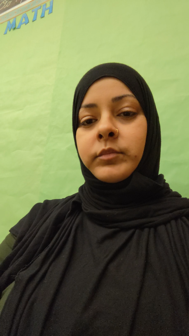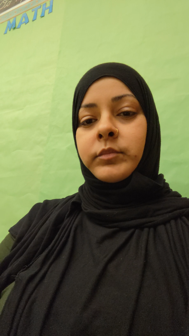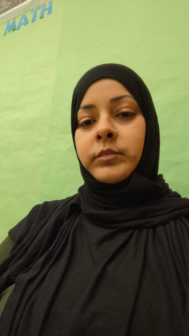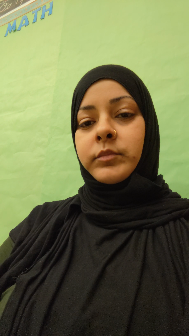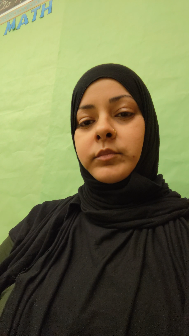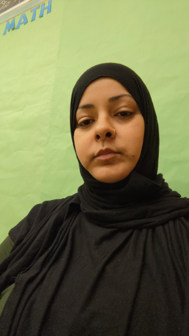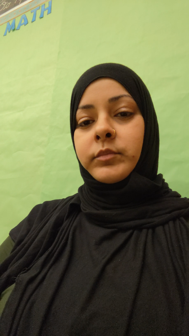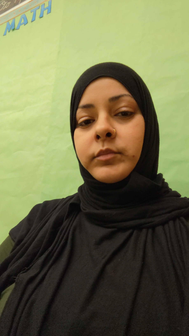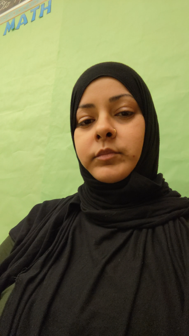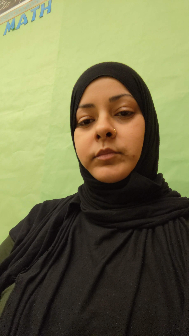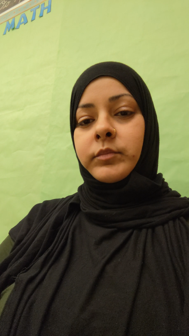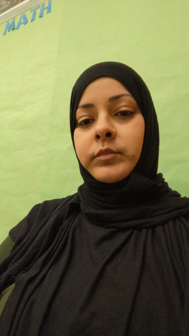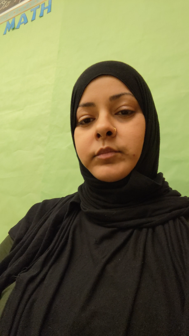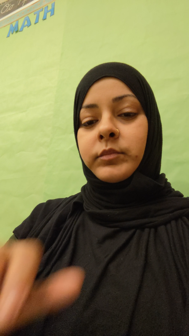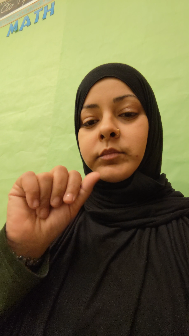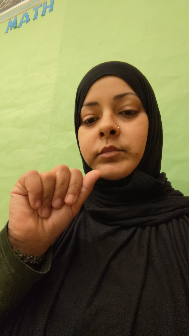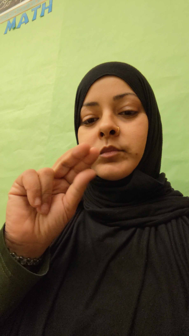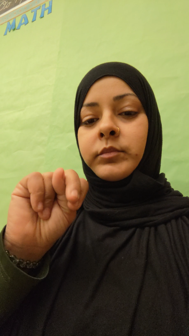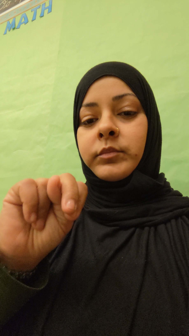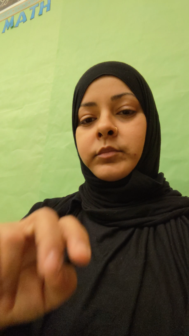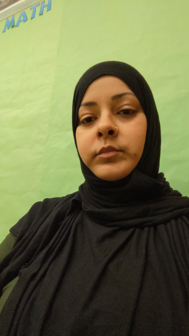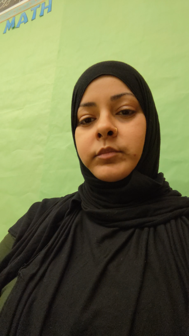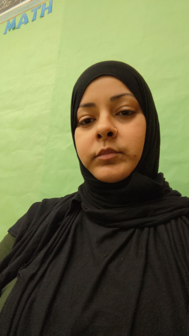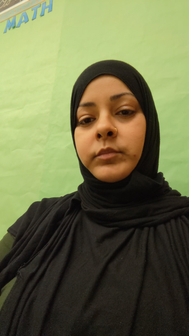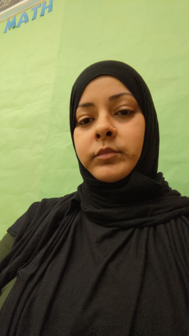an